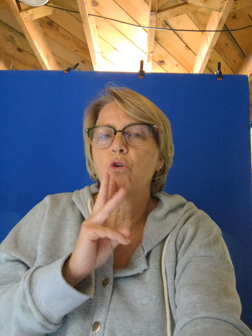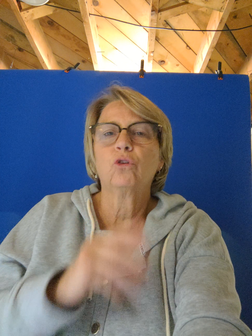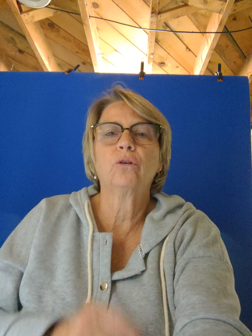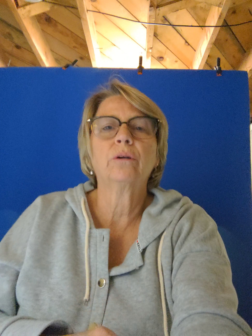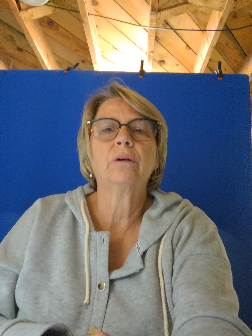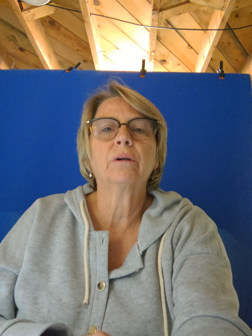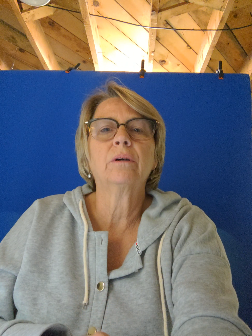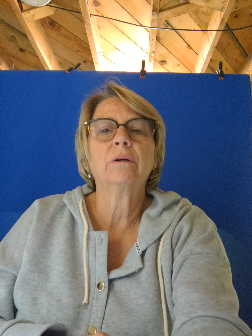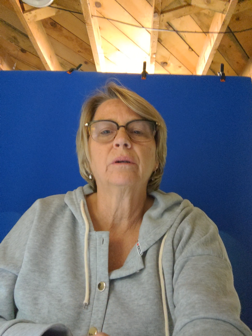water